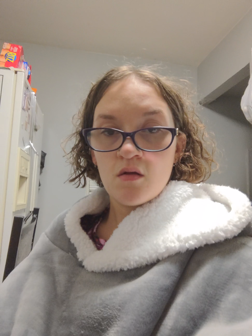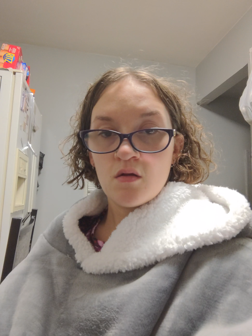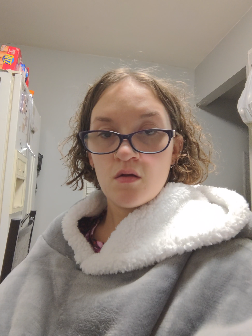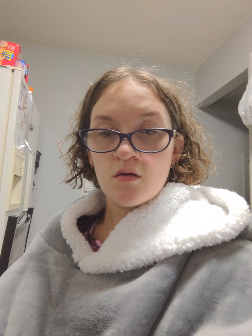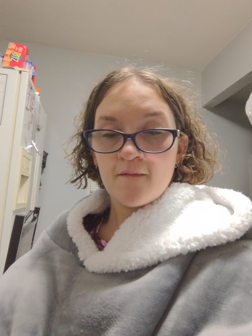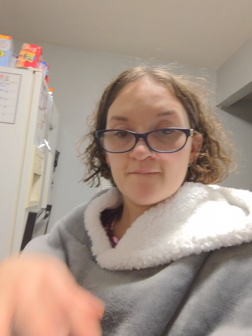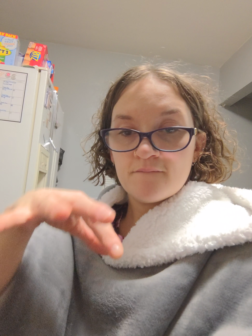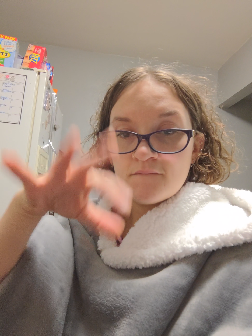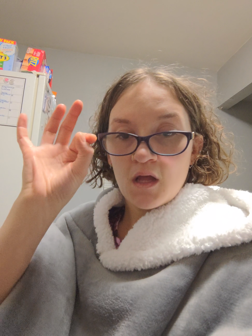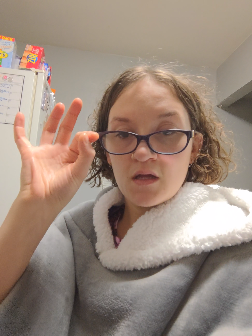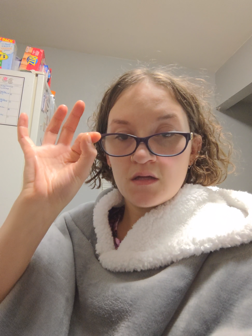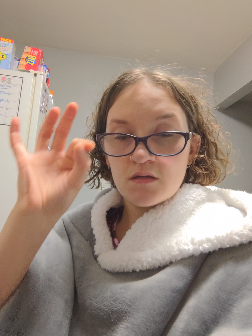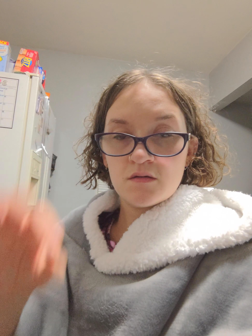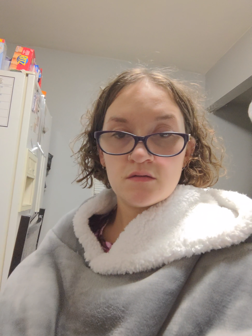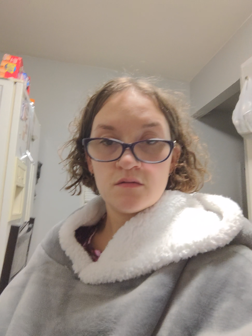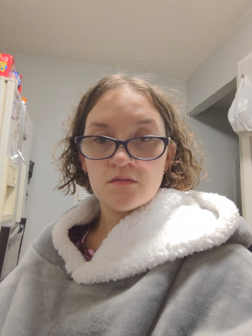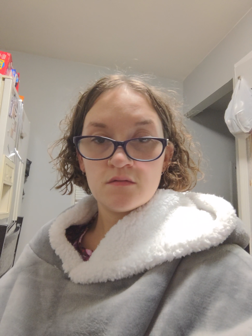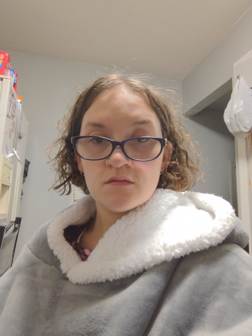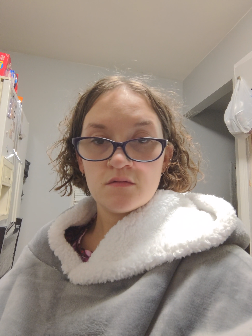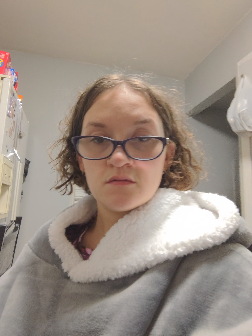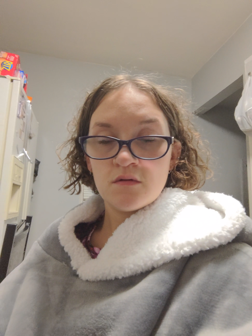find